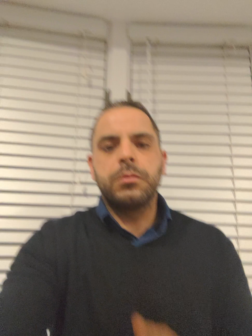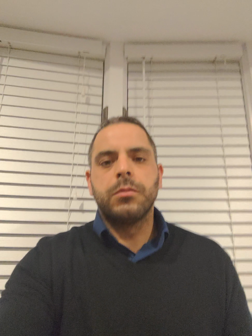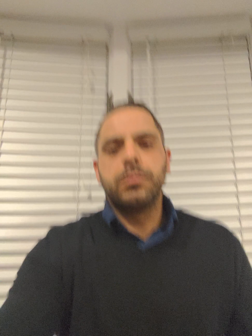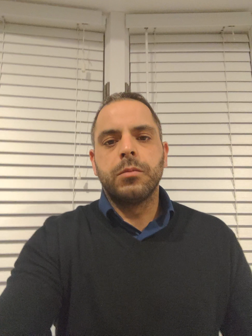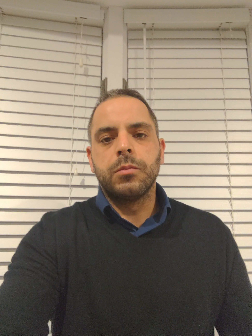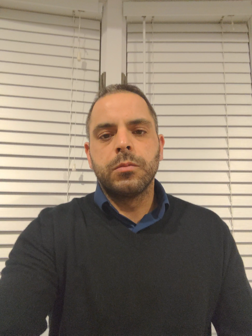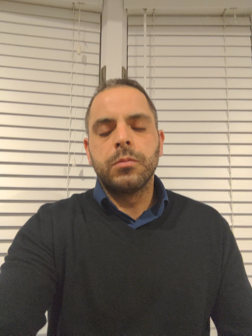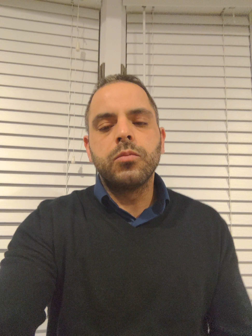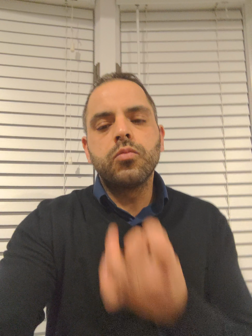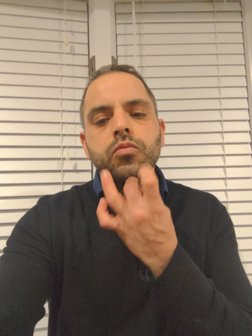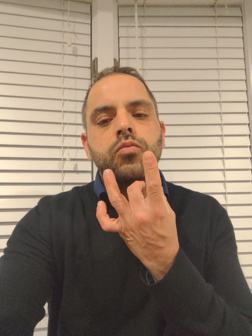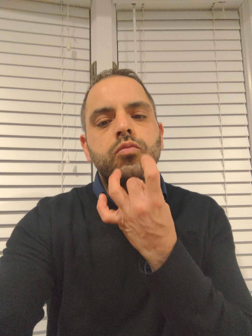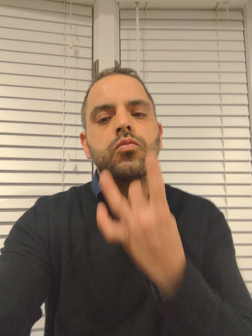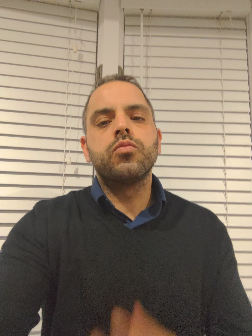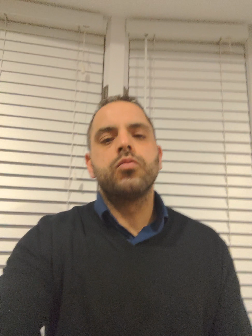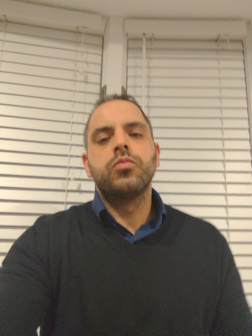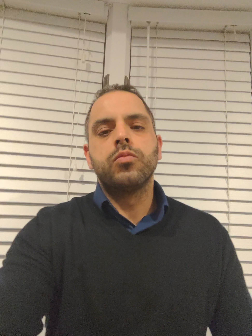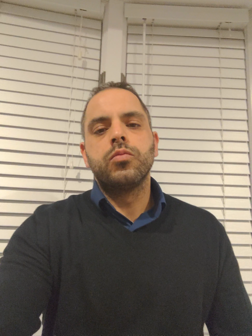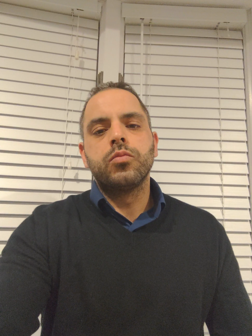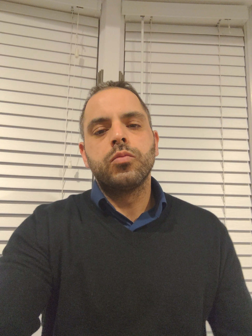lamp